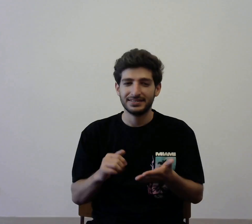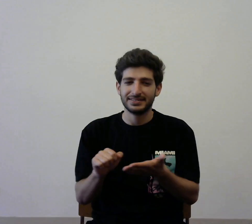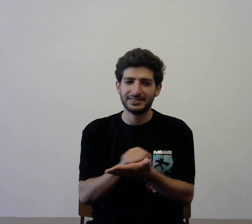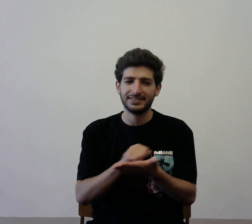sənəd